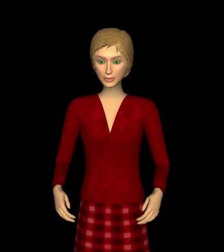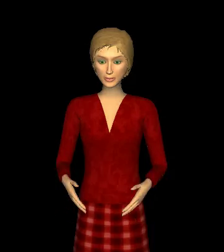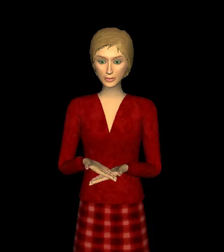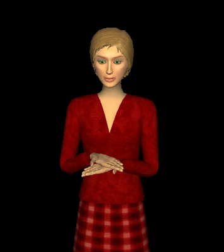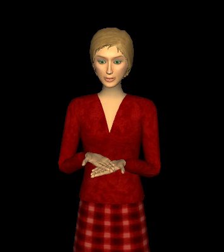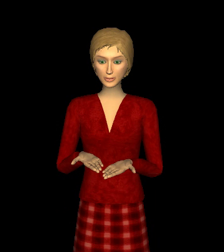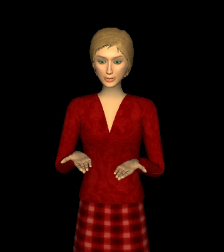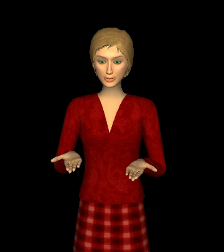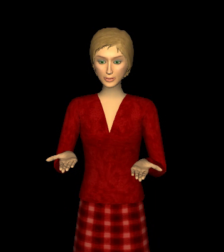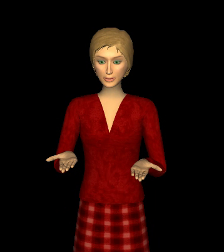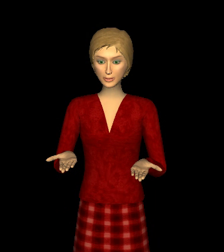بسيط